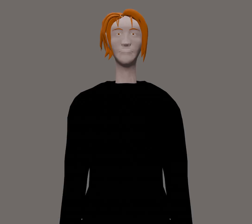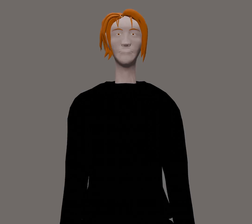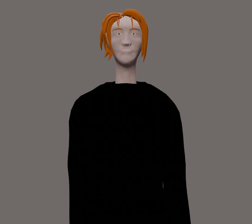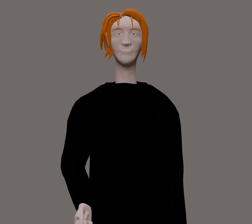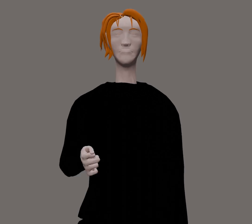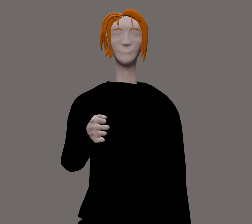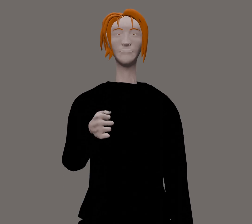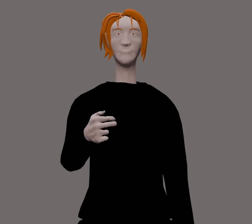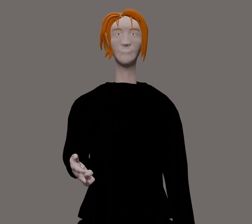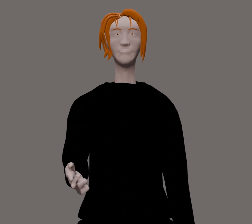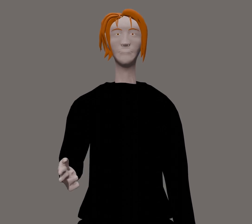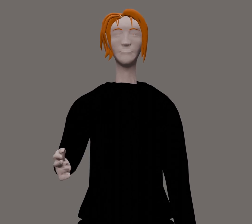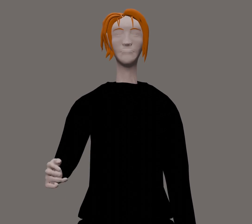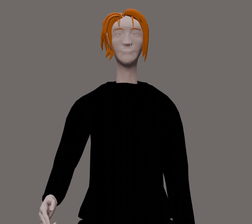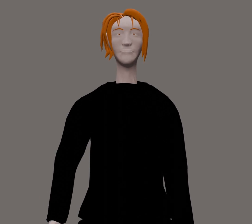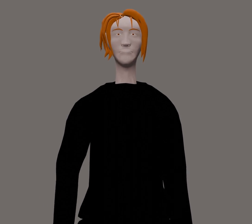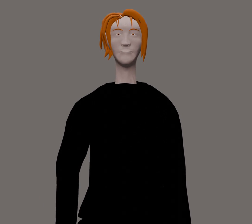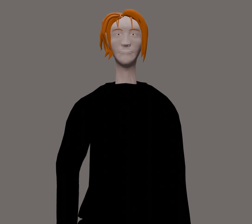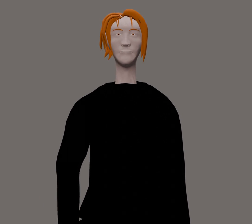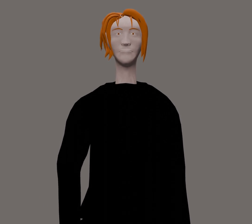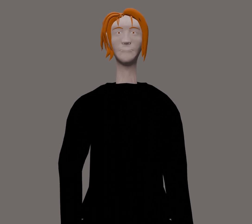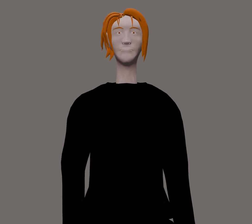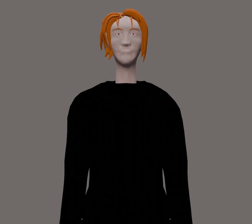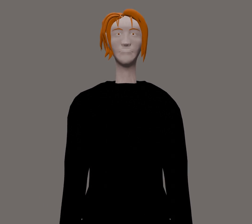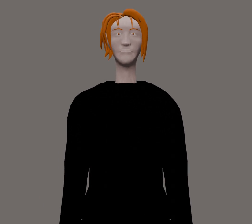Beat